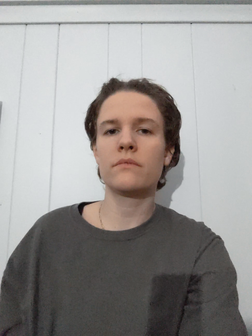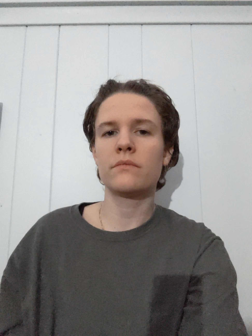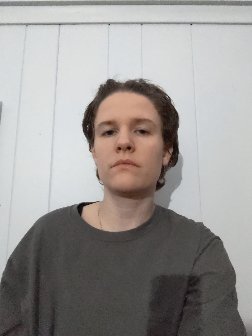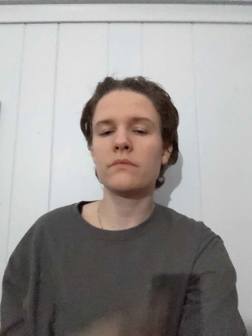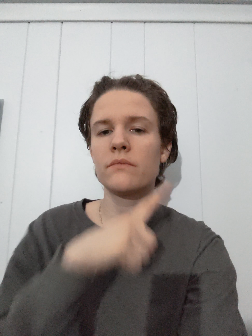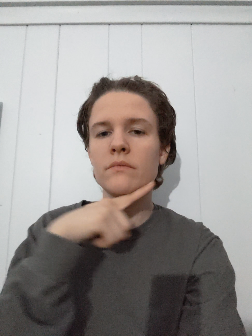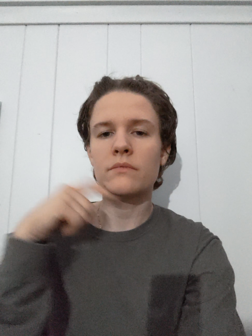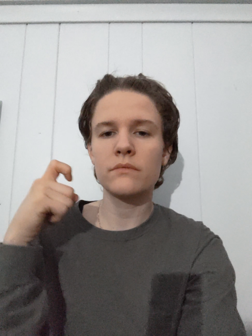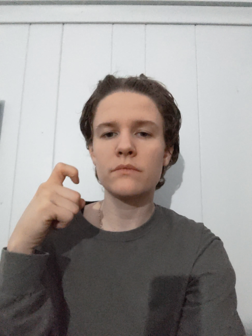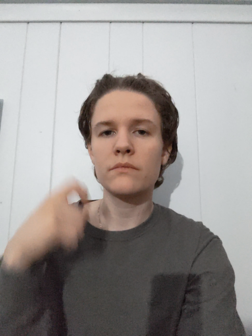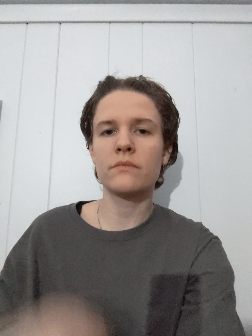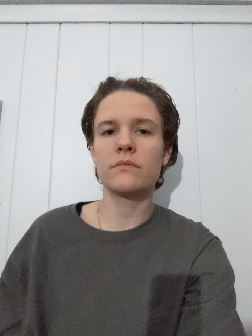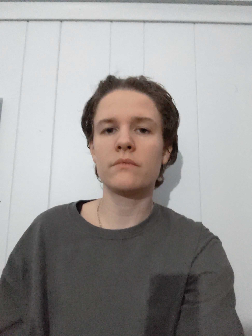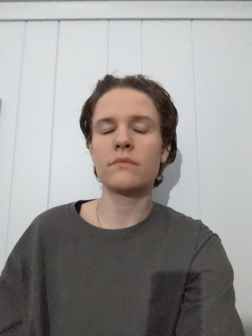dry